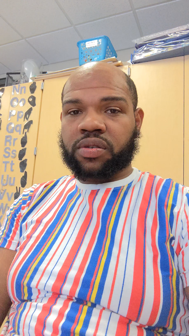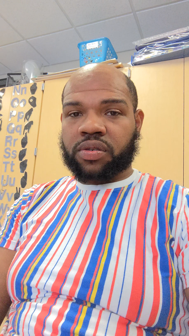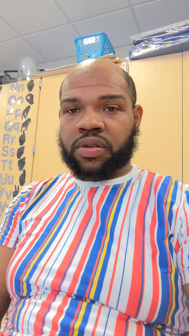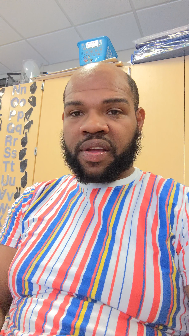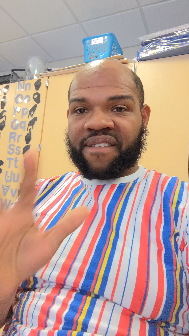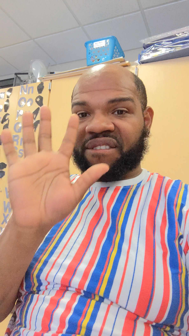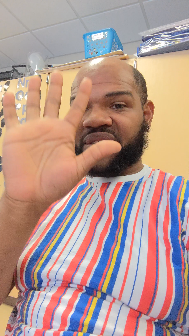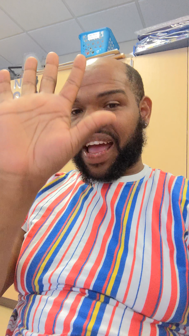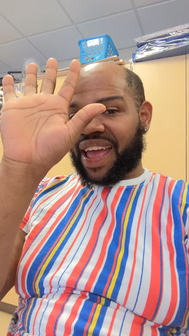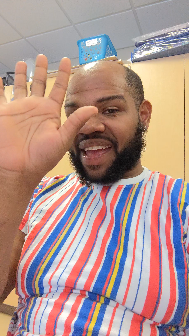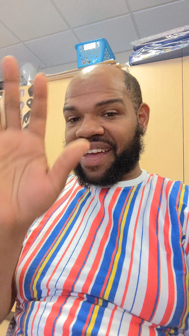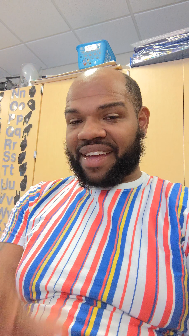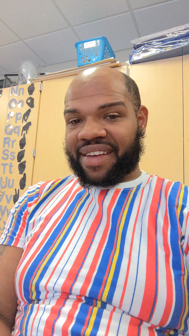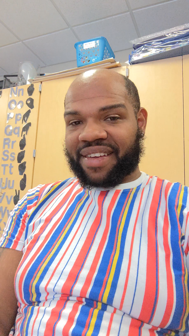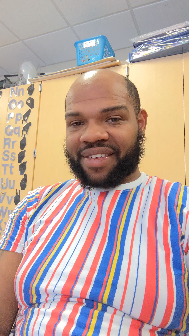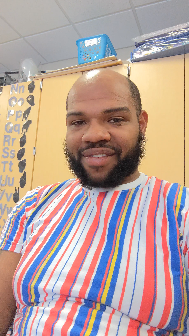give me five